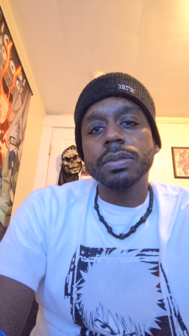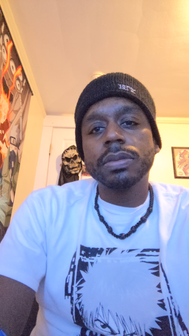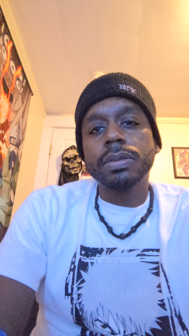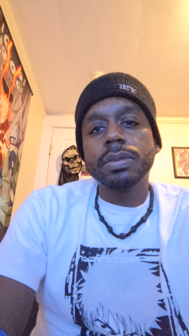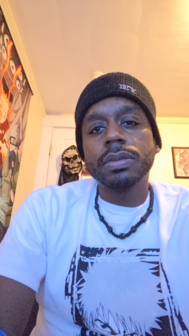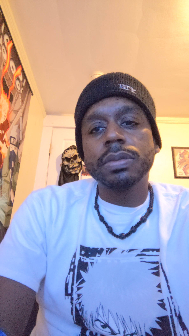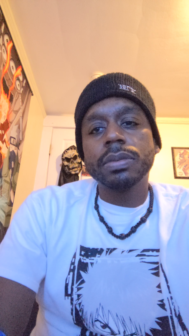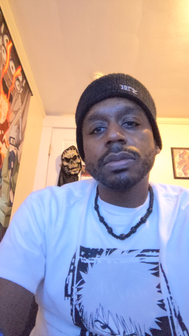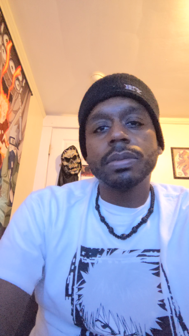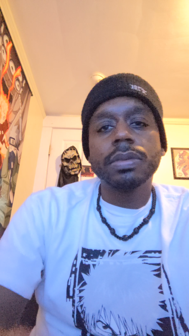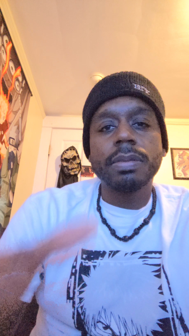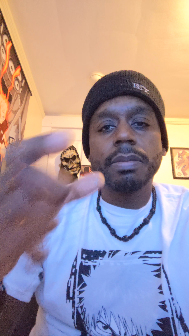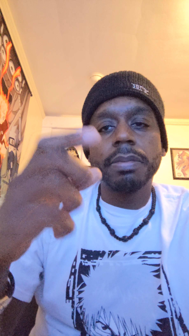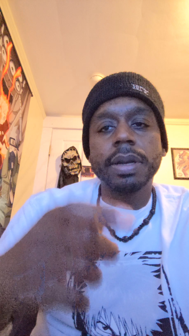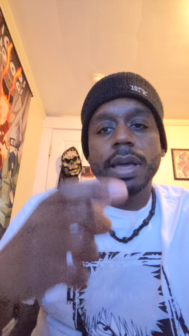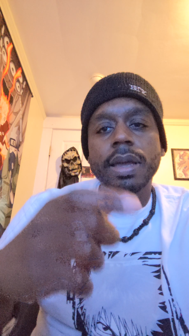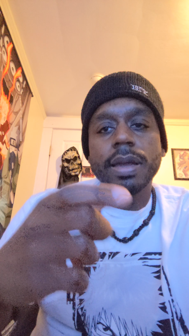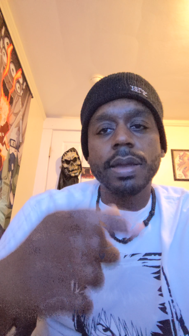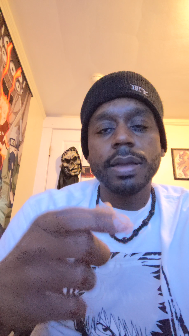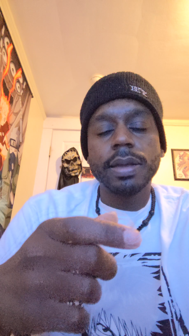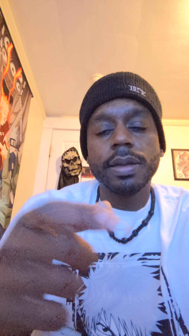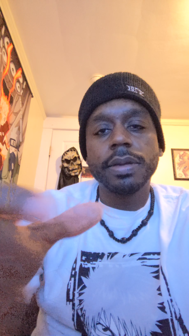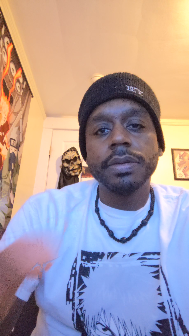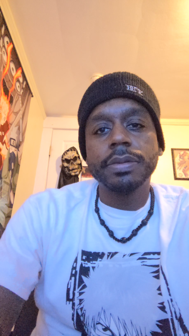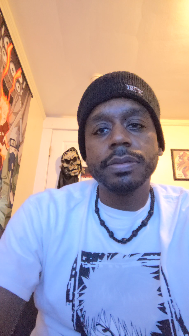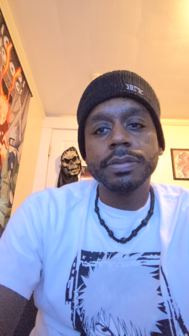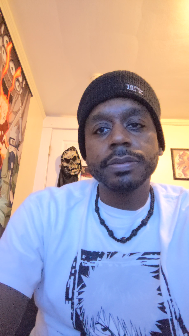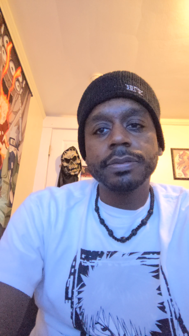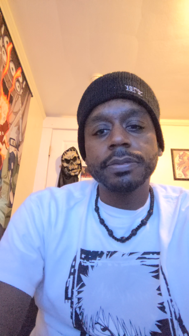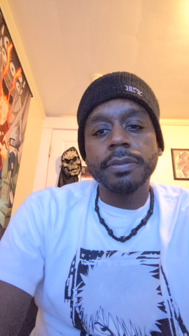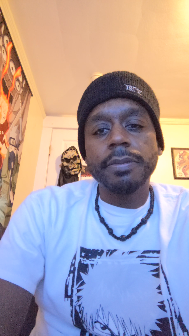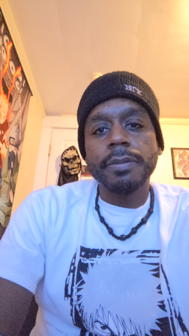plate